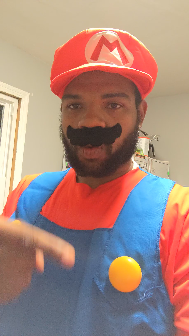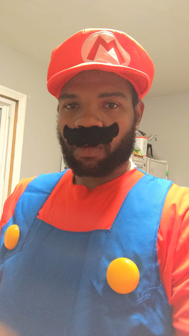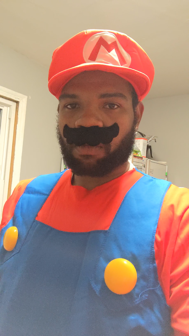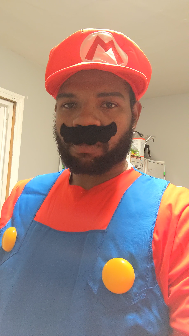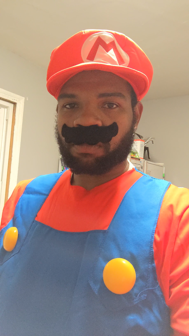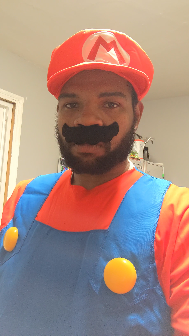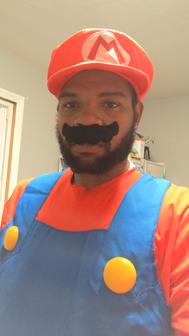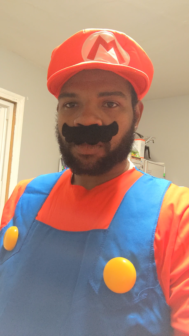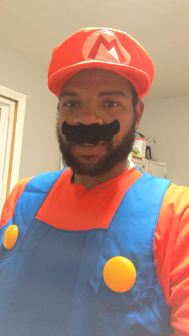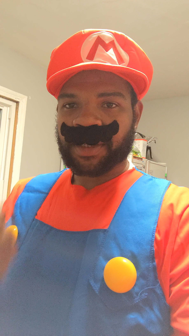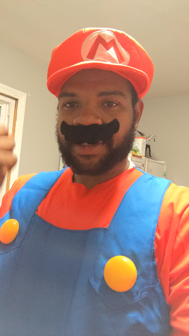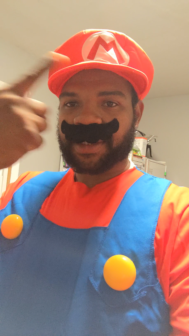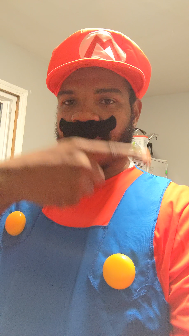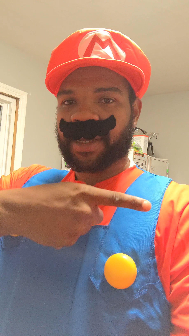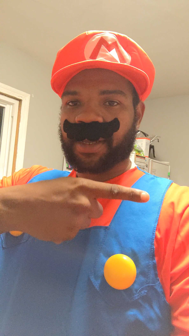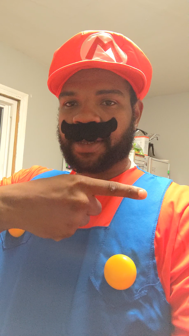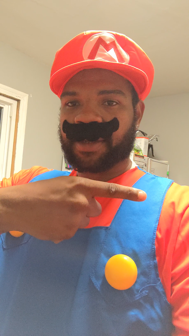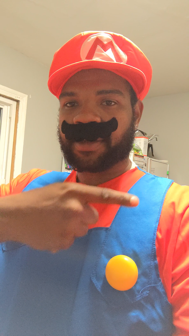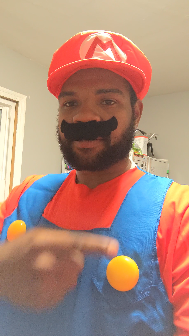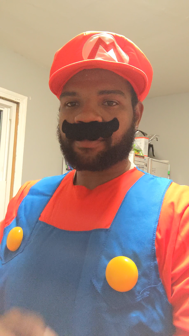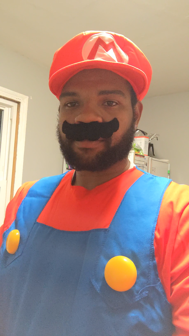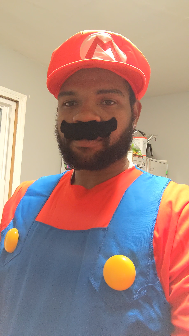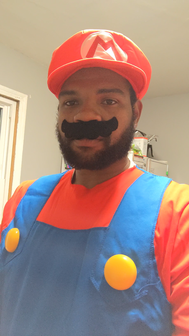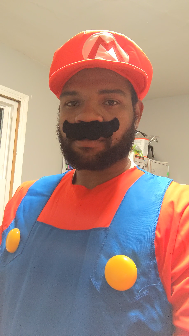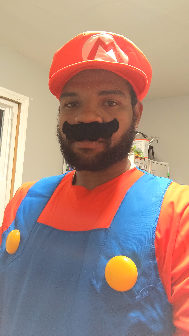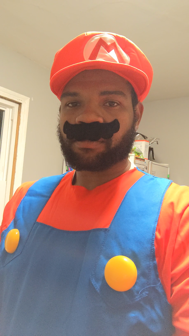day